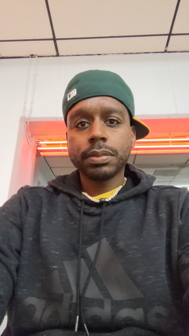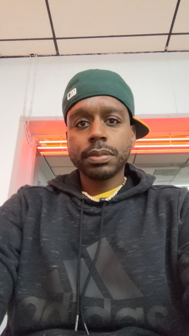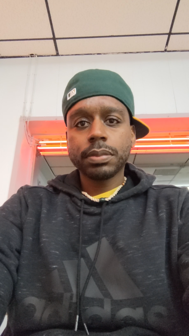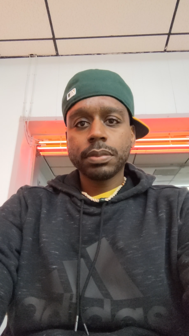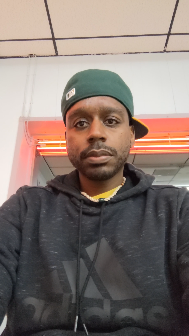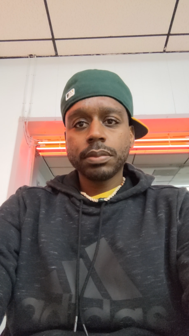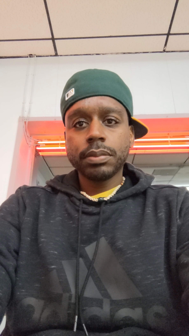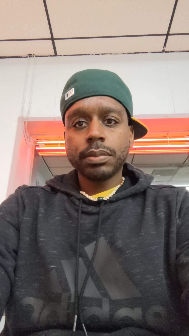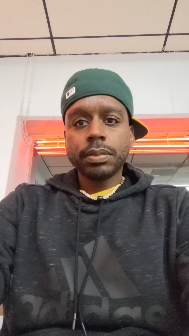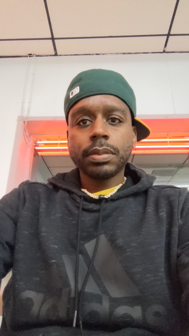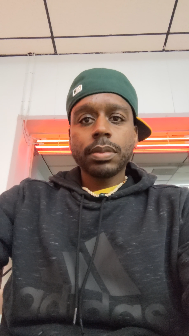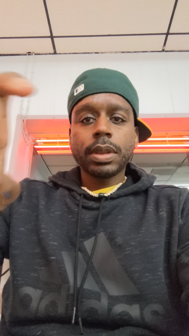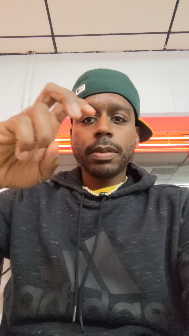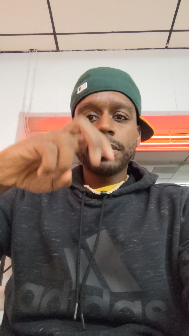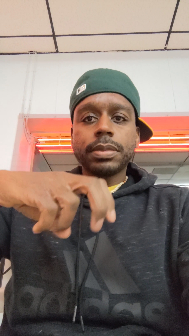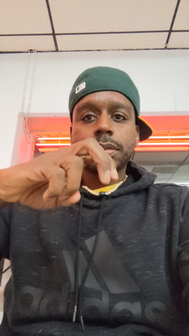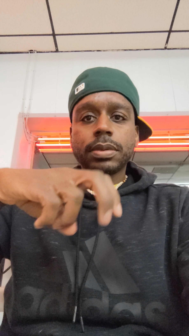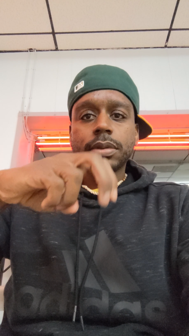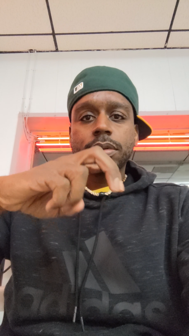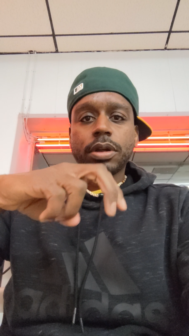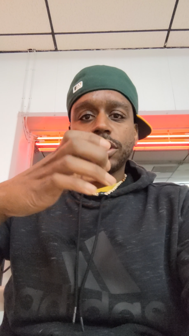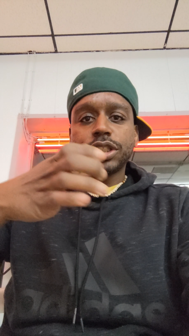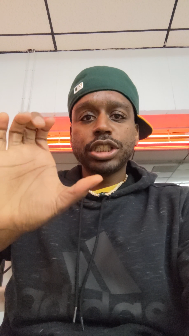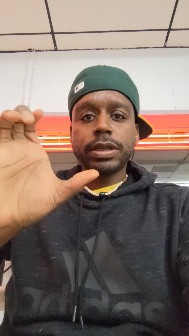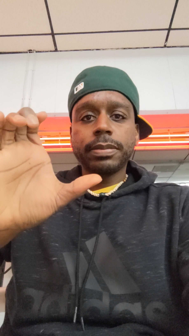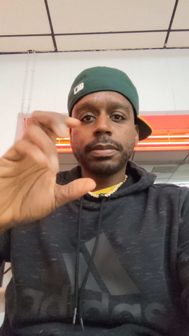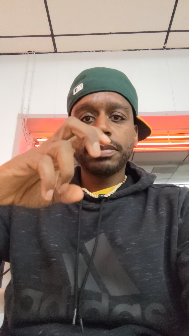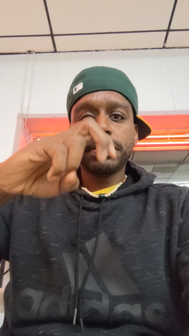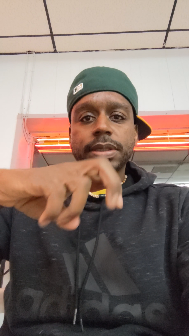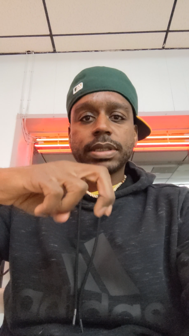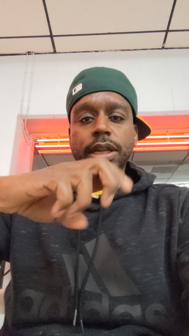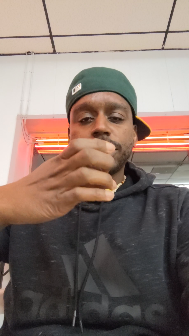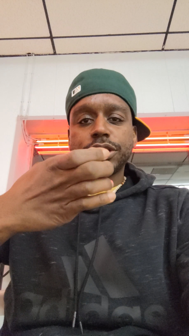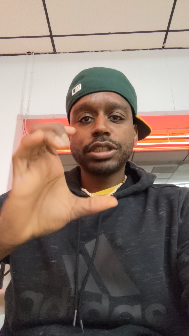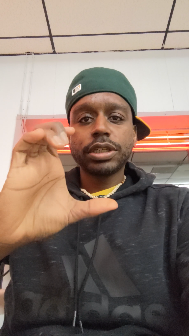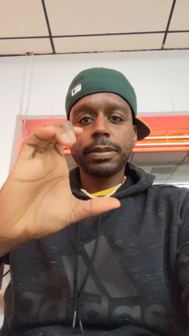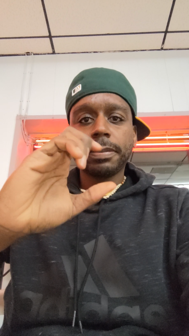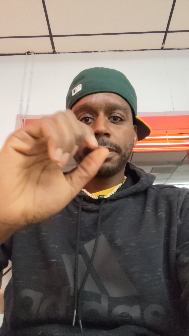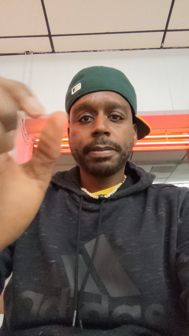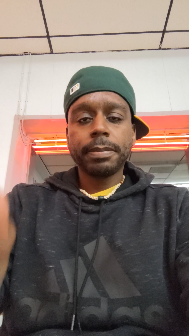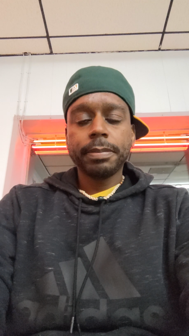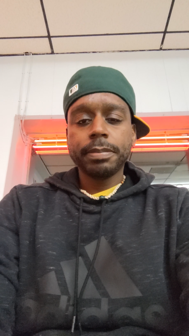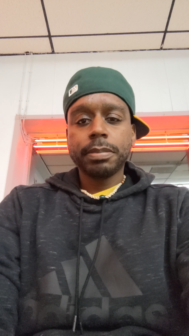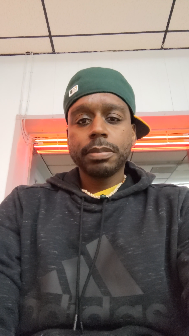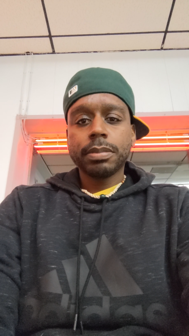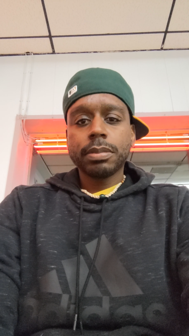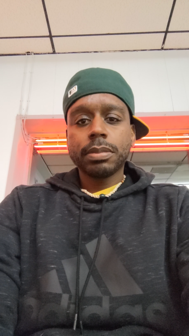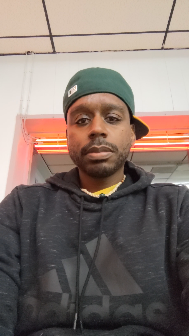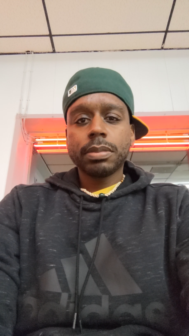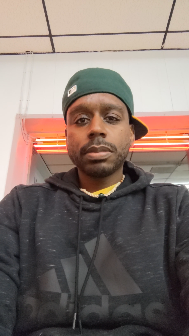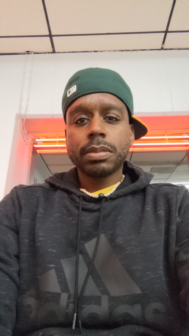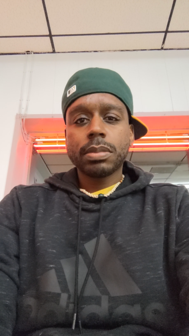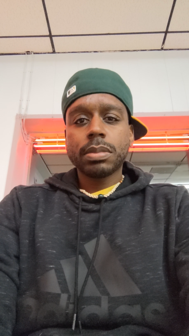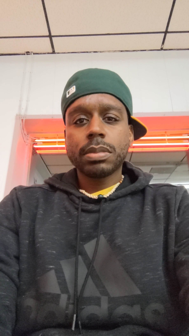potato chip